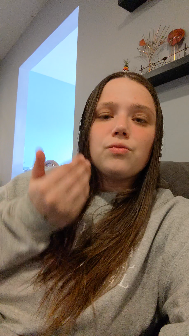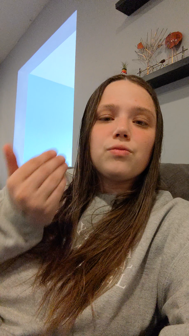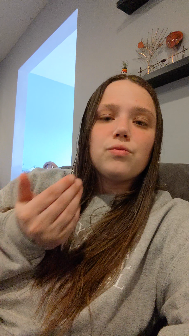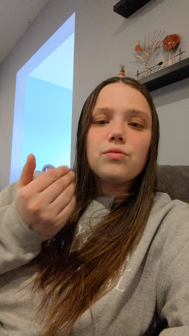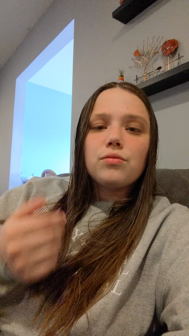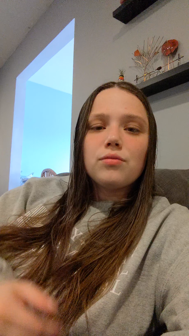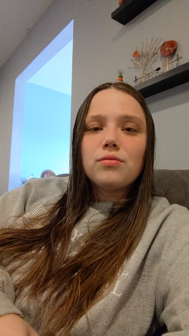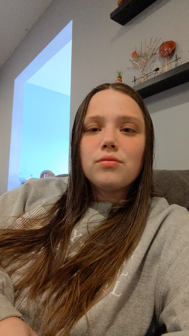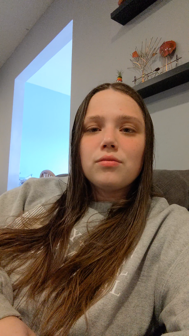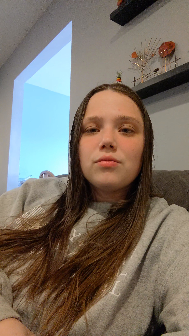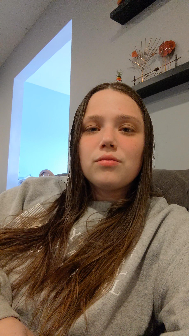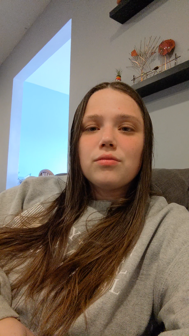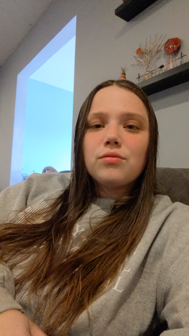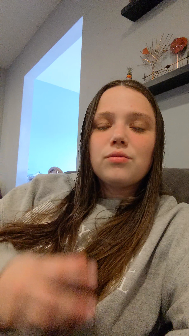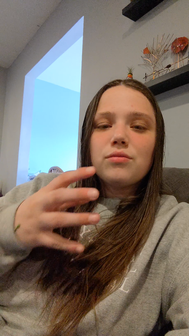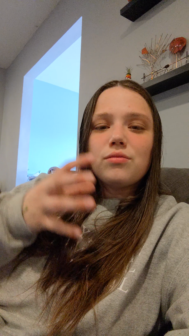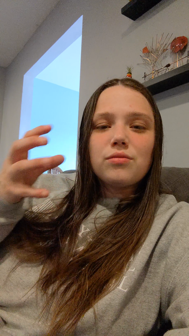much